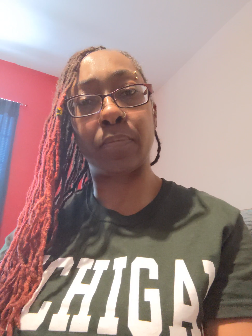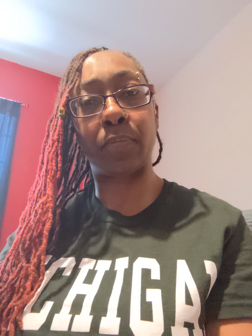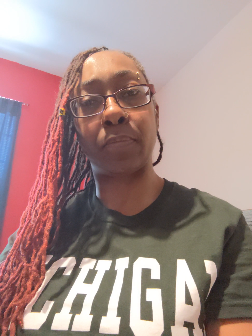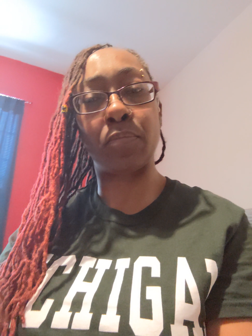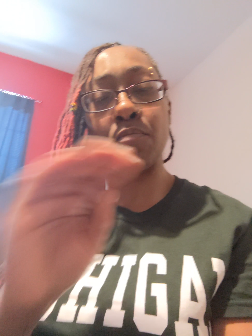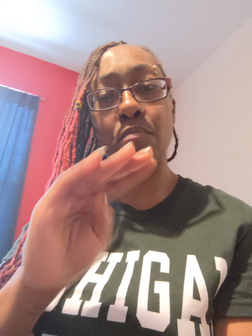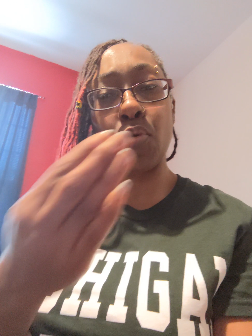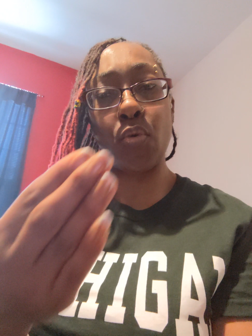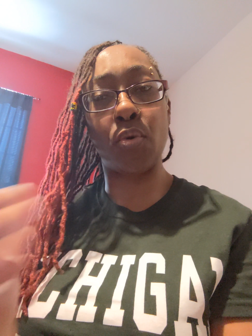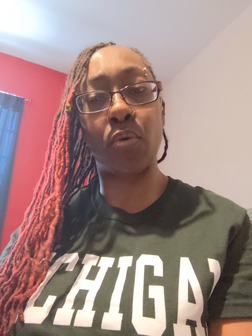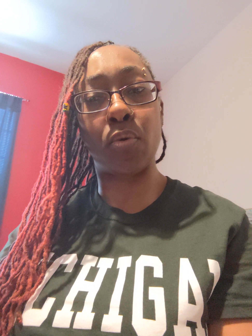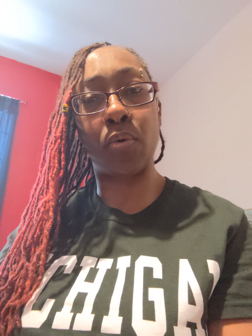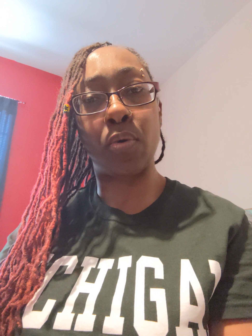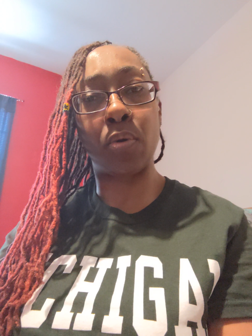book